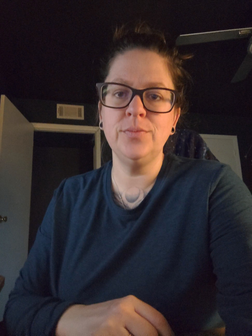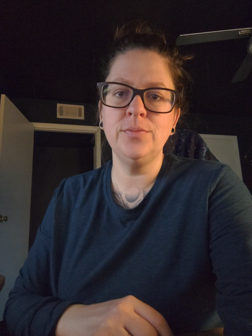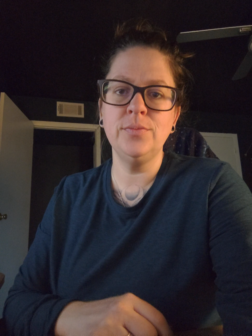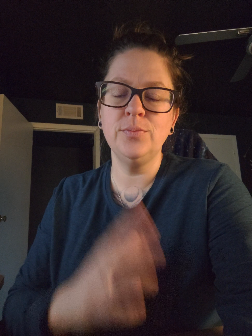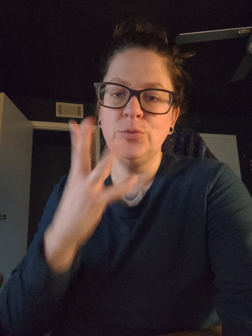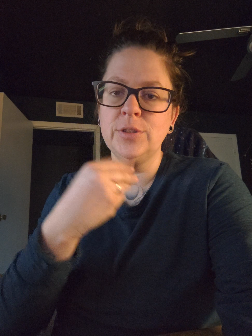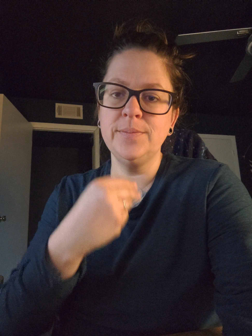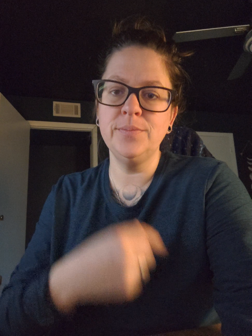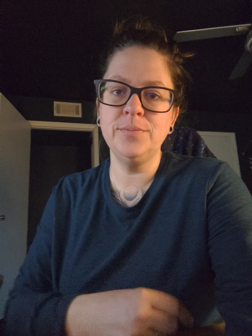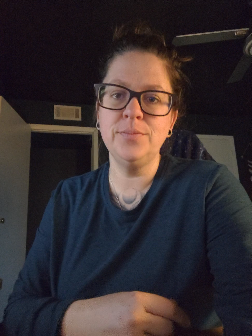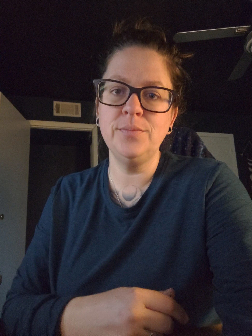pretty